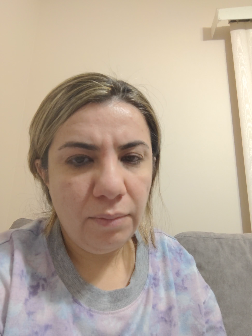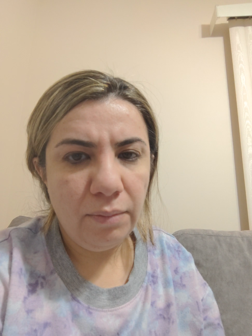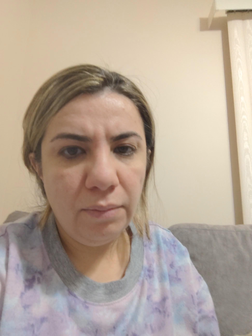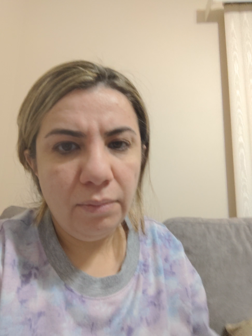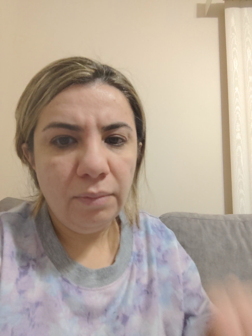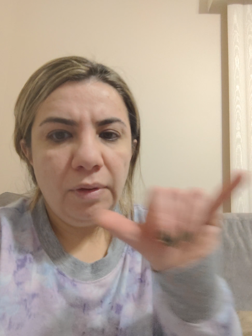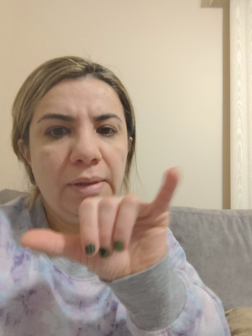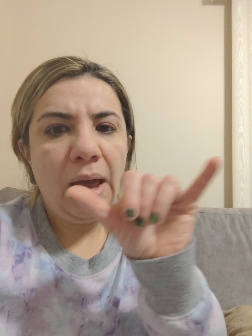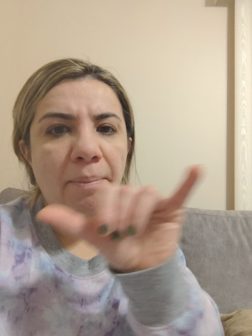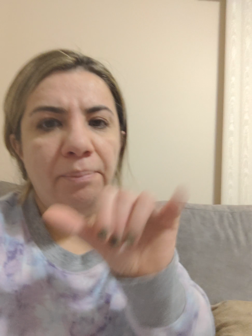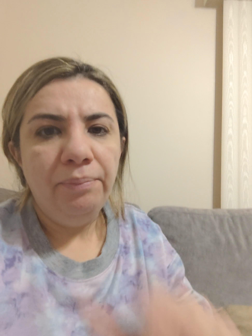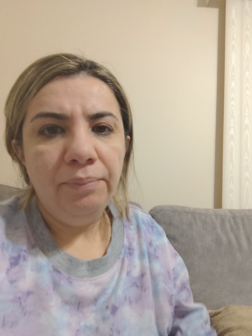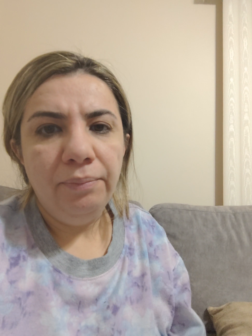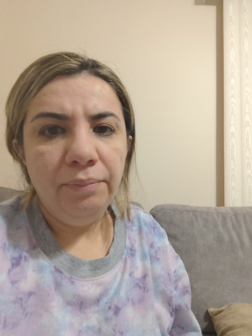same